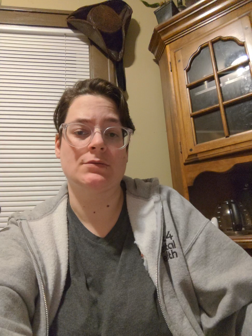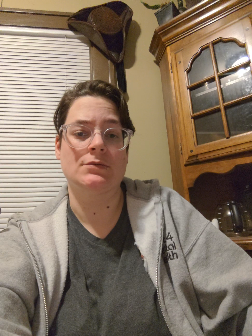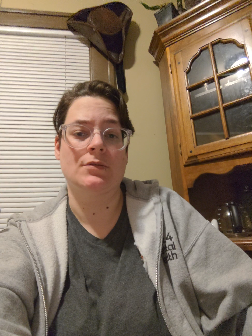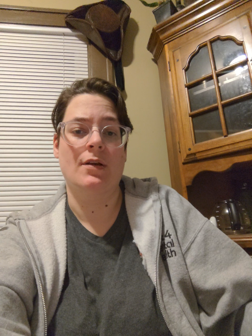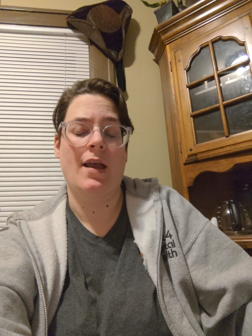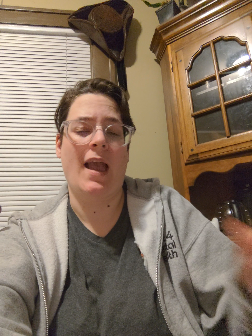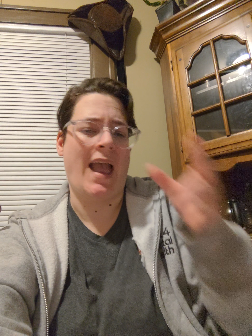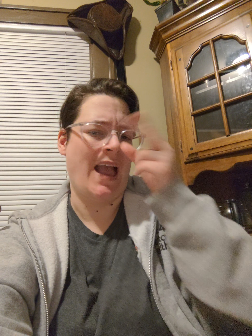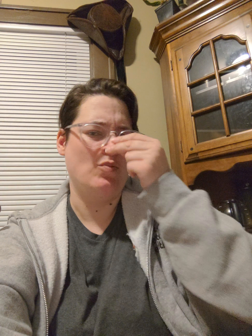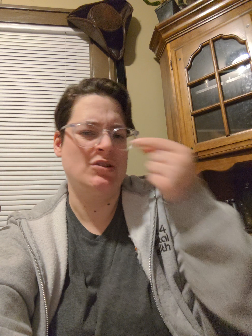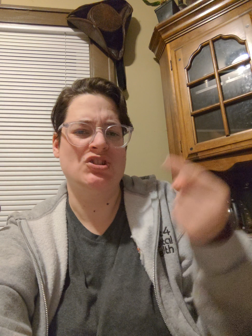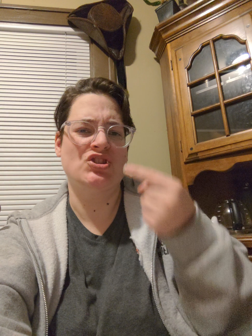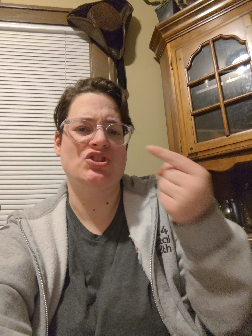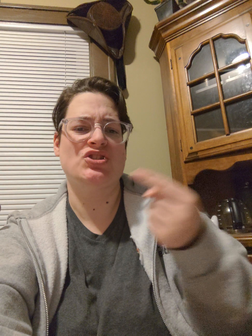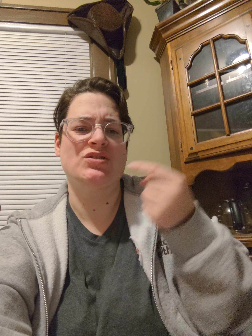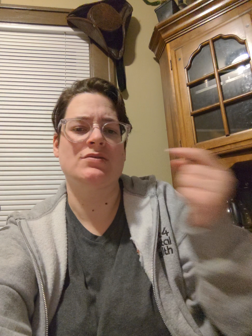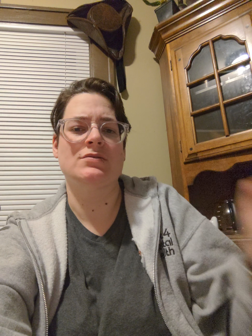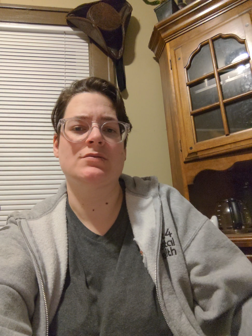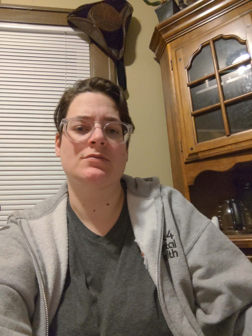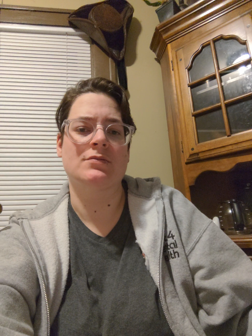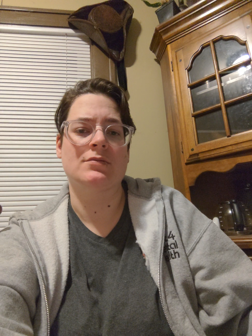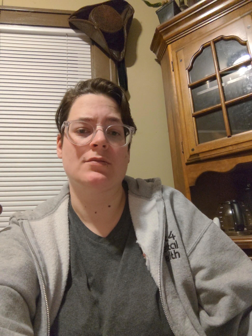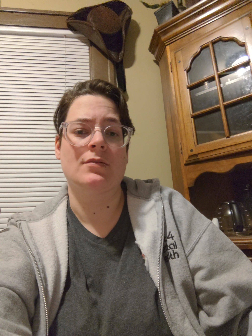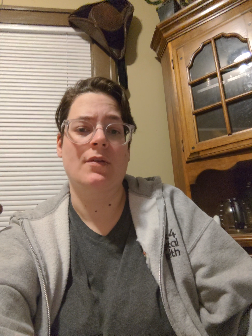owie